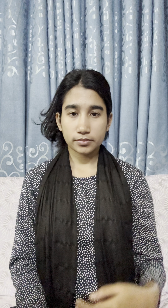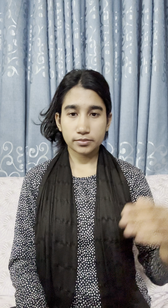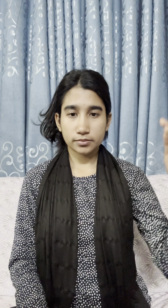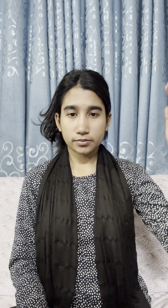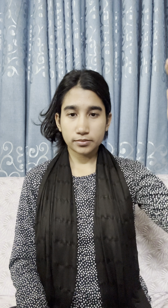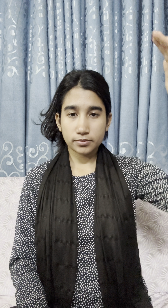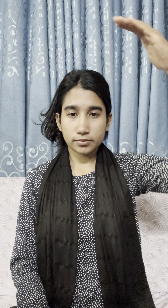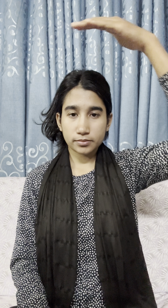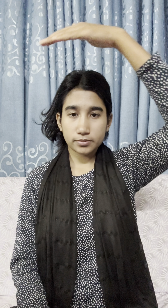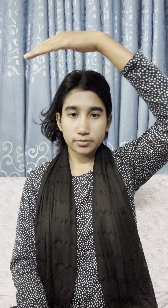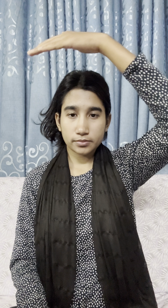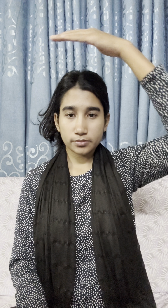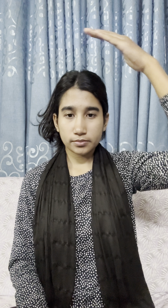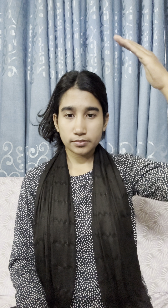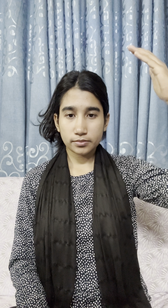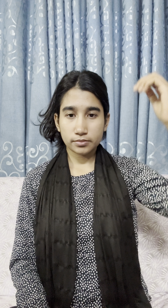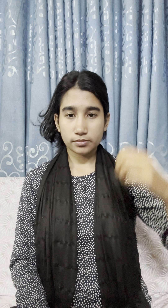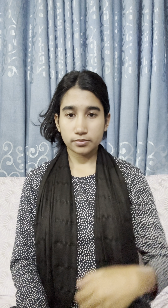আকাশ